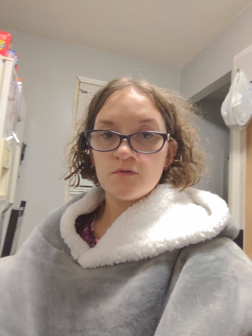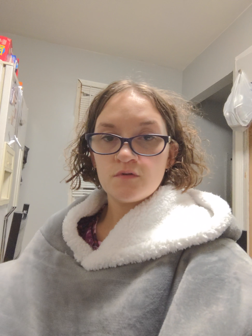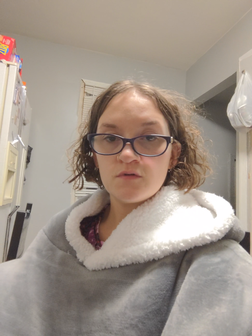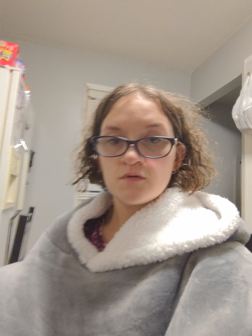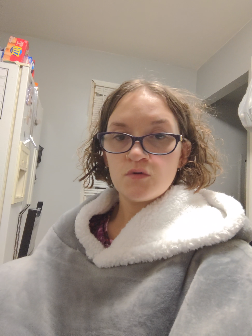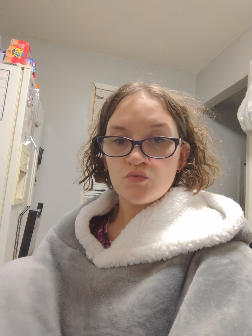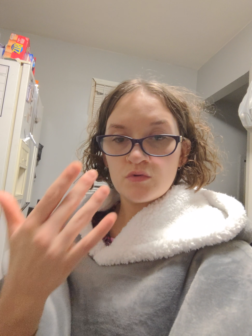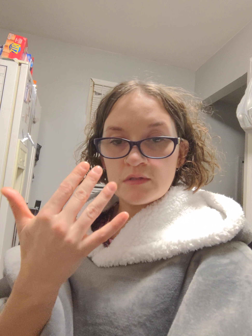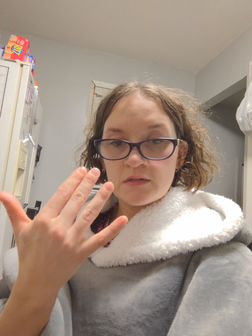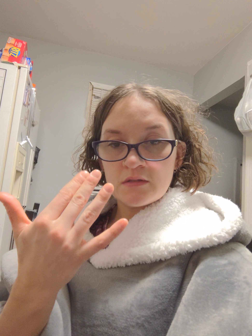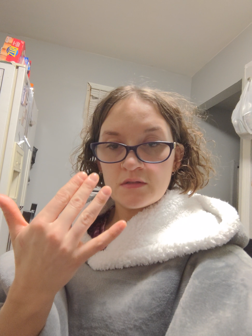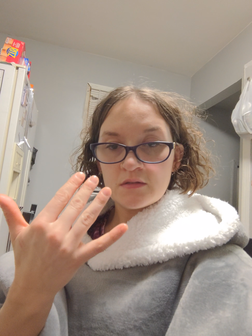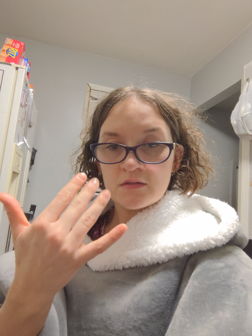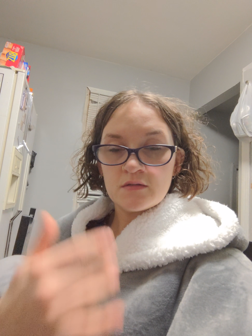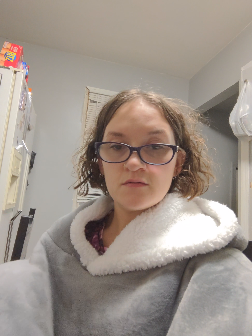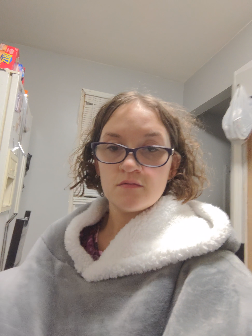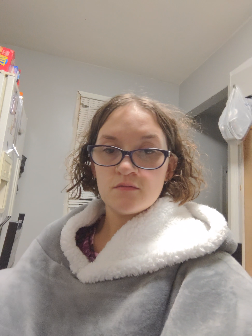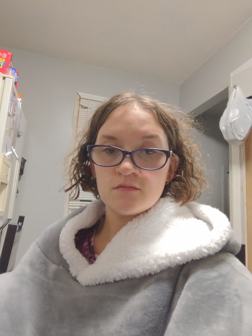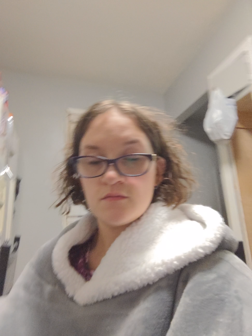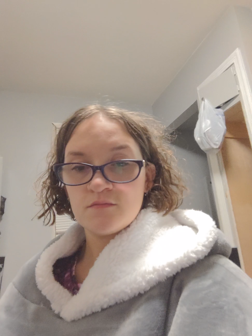wait